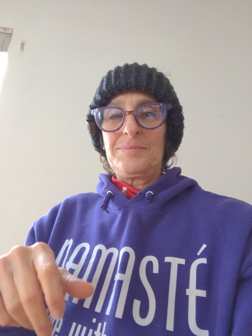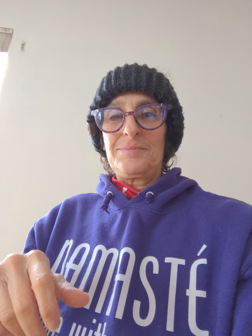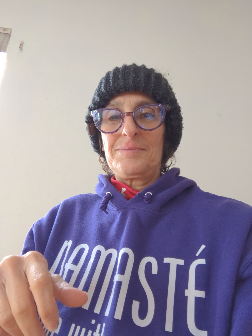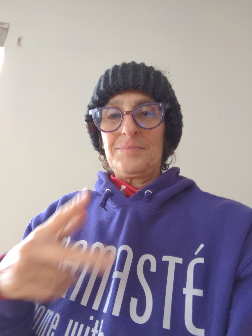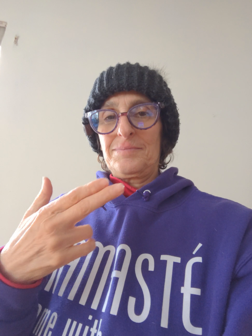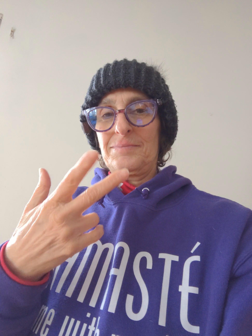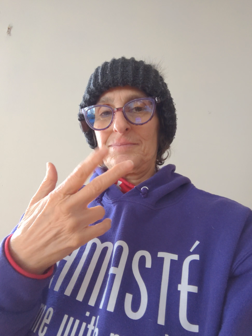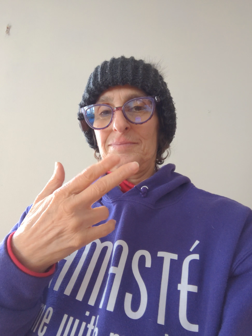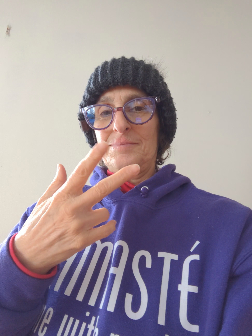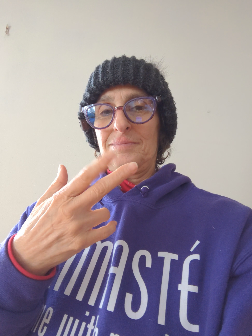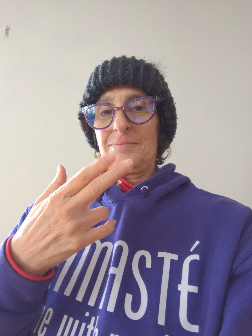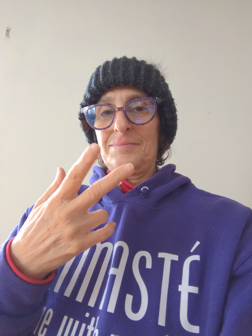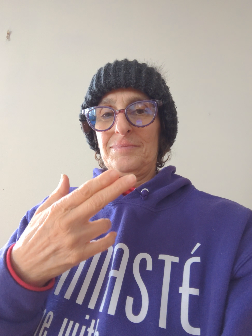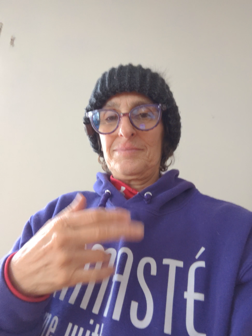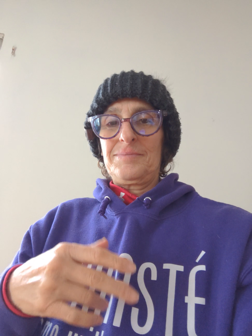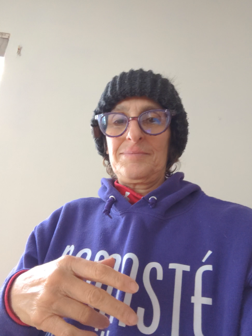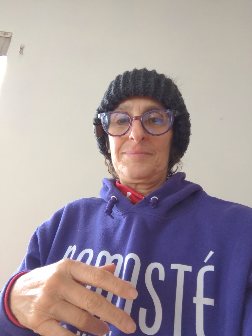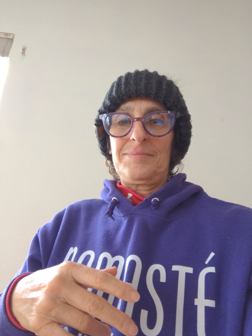scissors